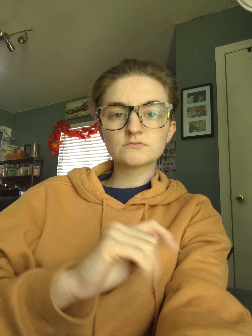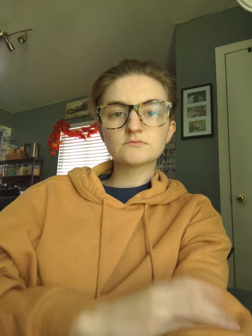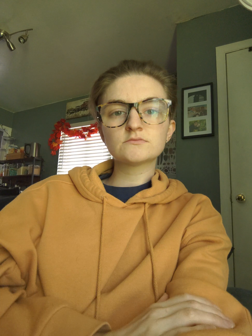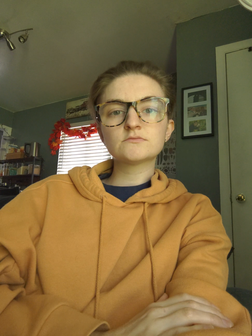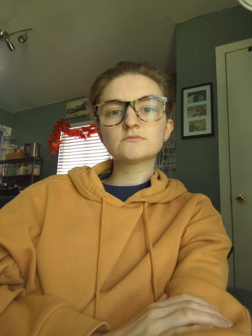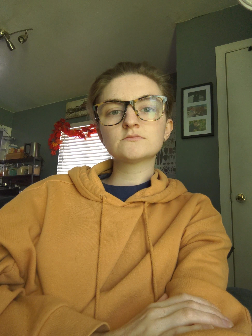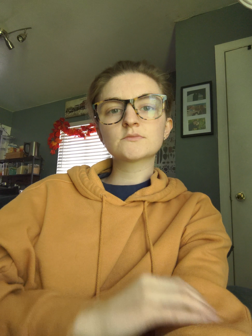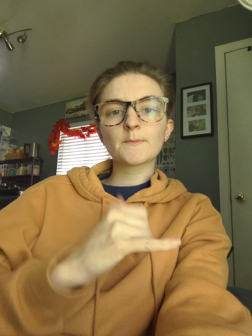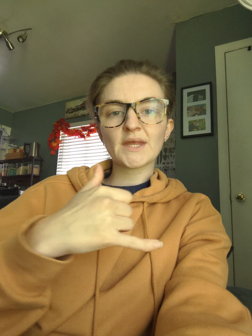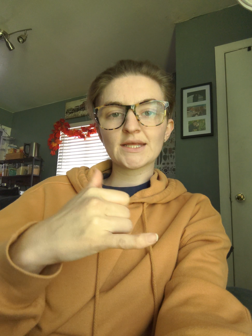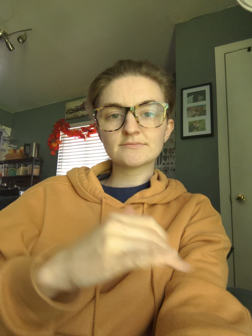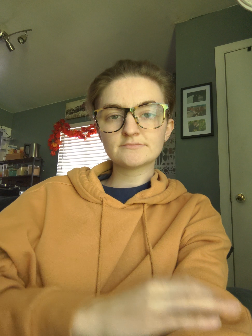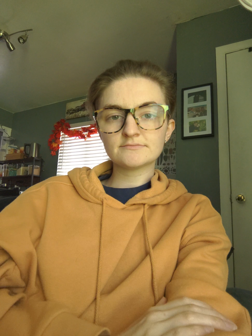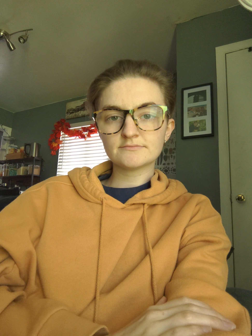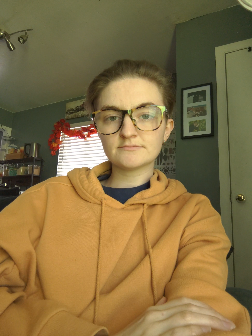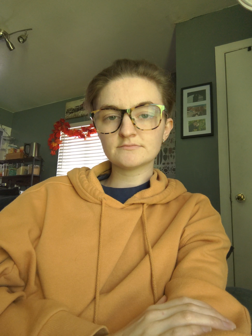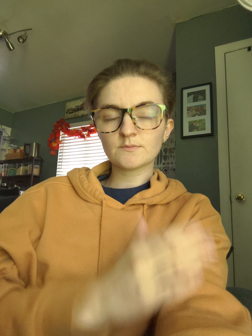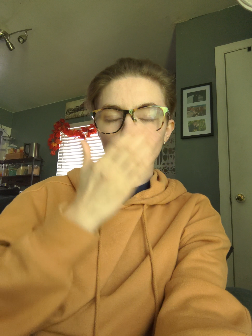play